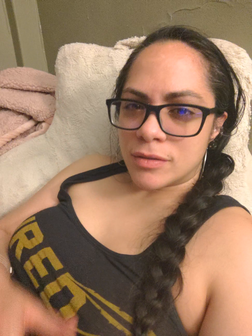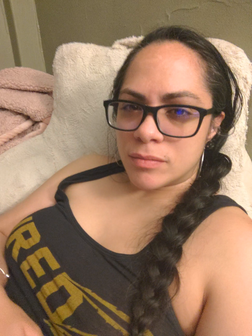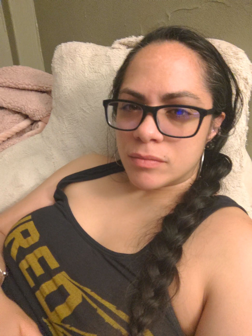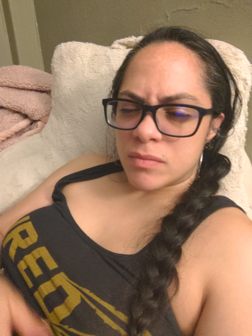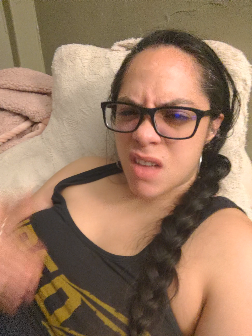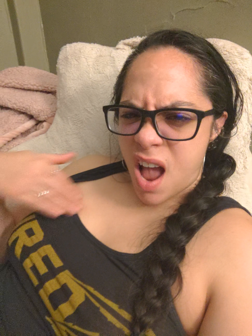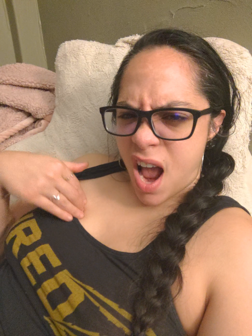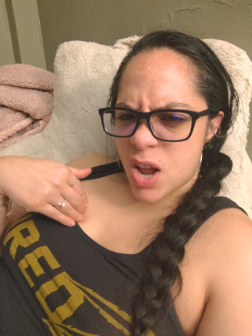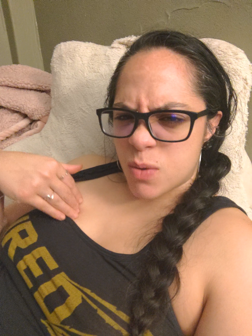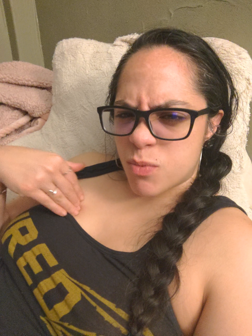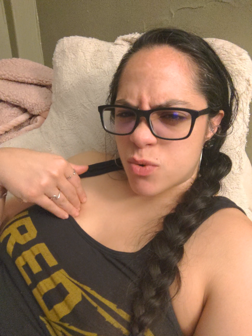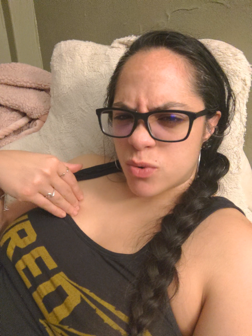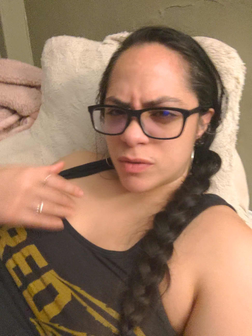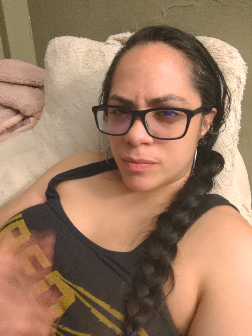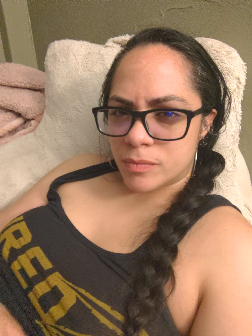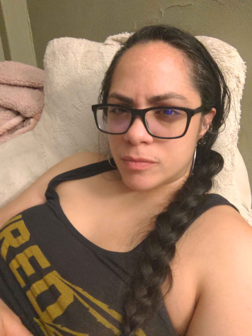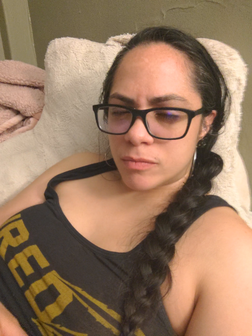animal